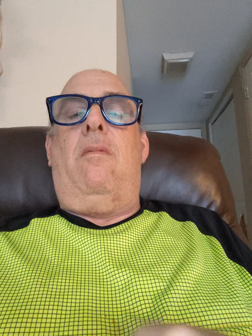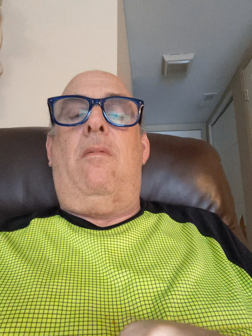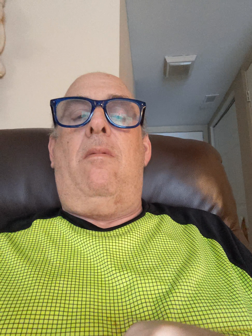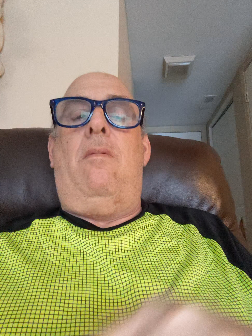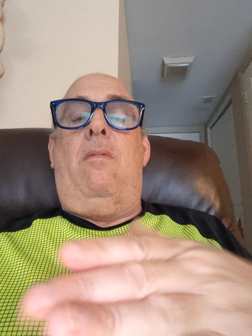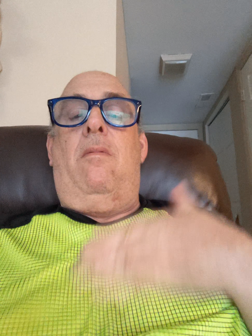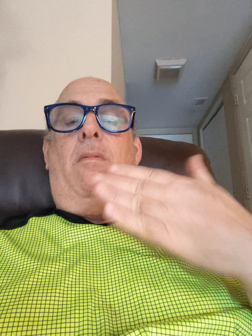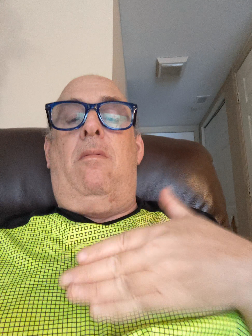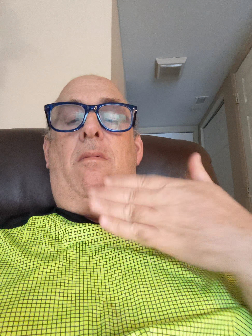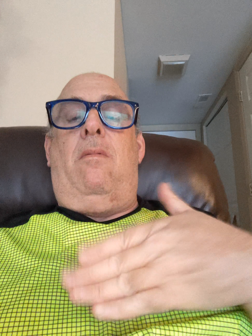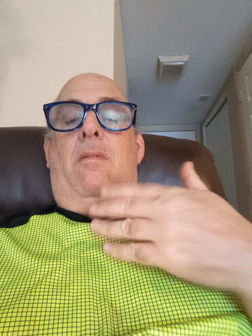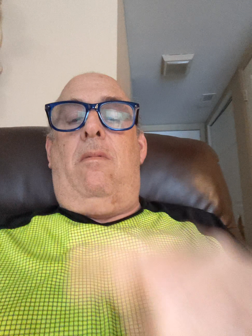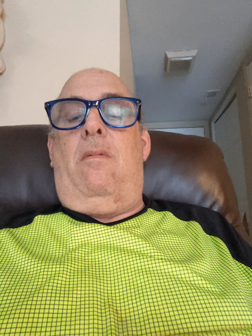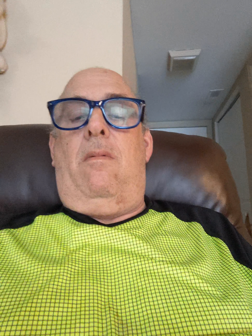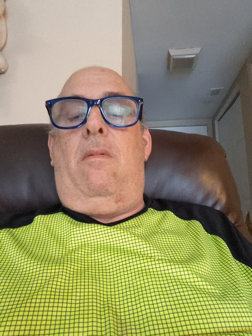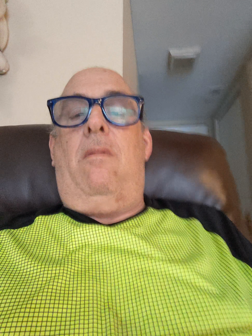happy